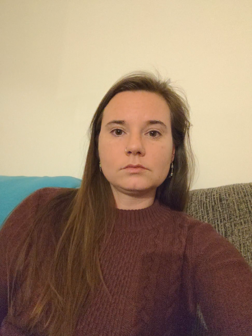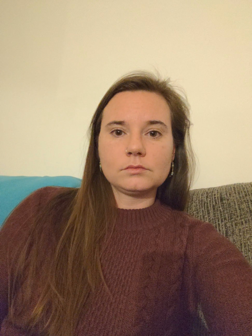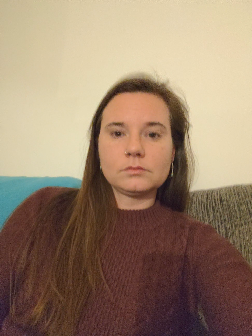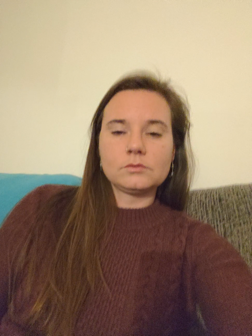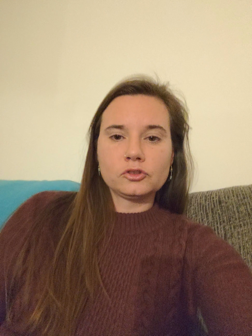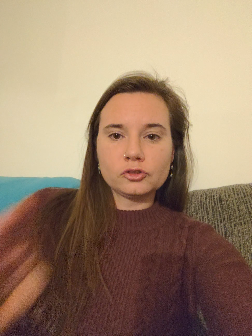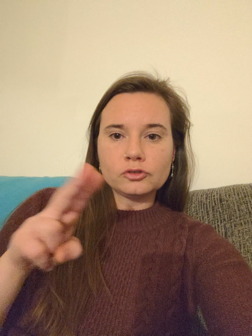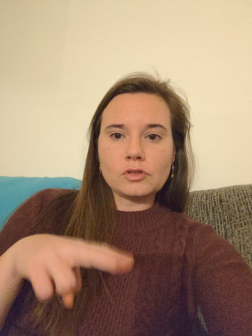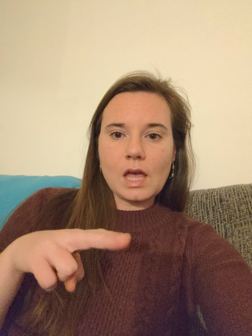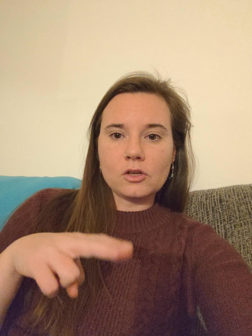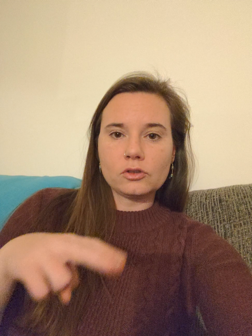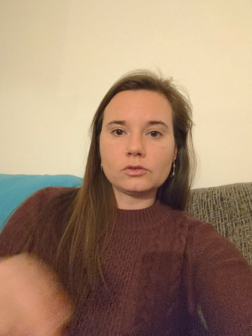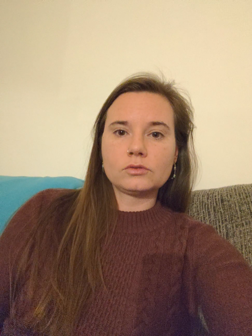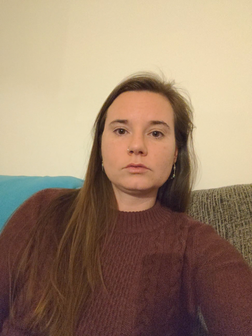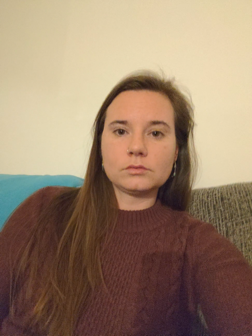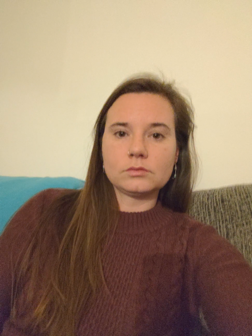chair